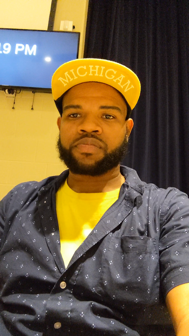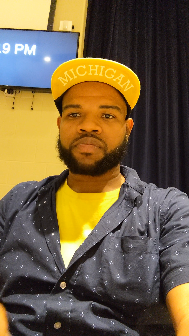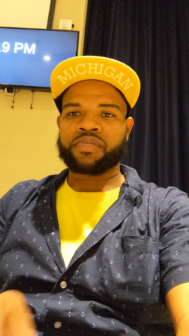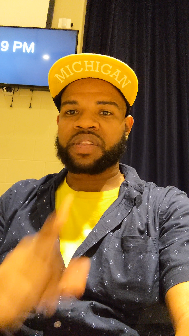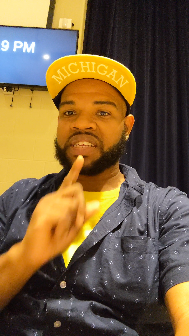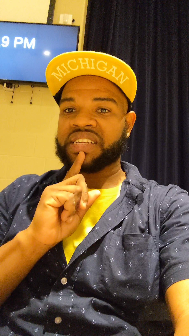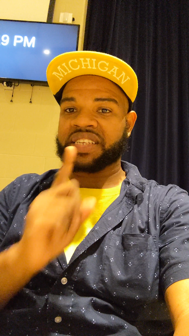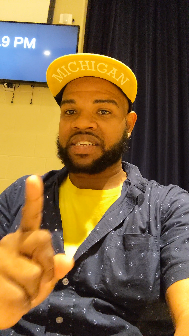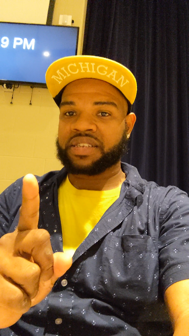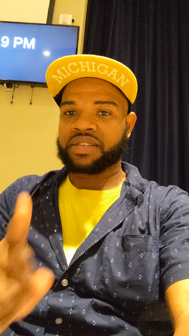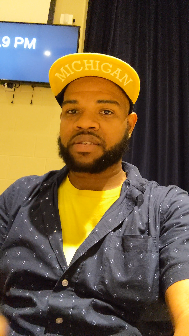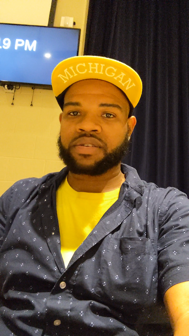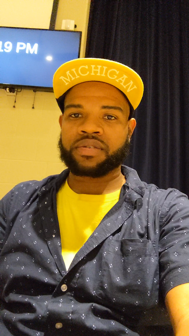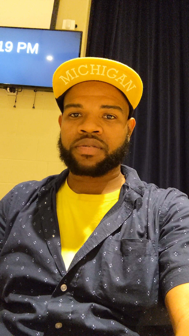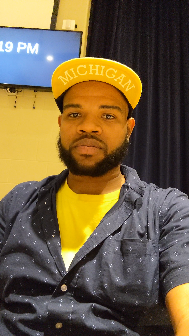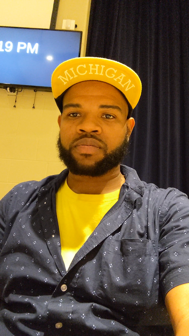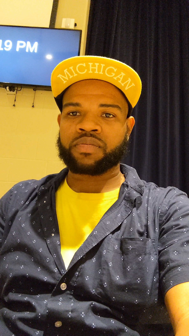is